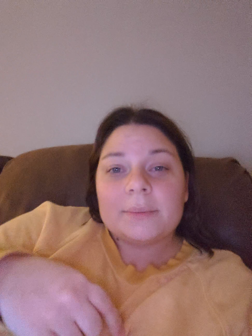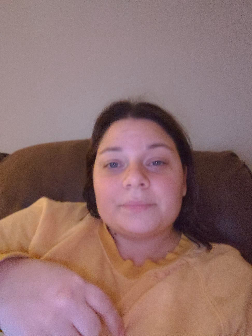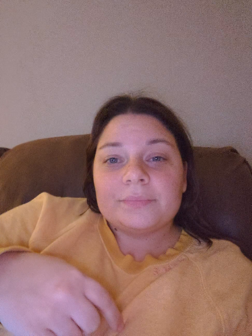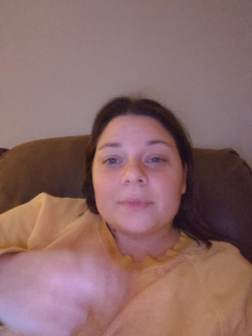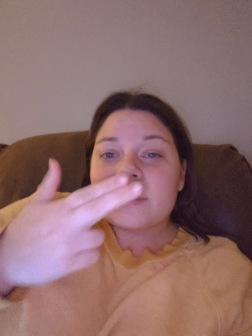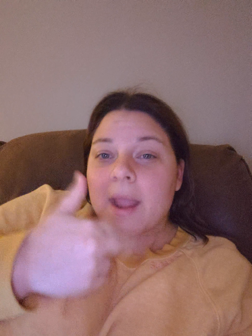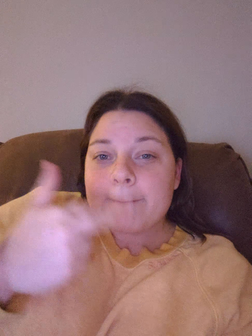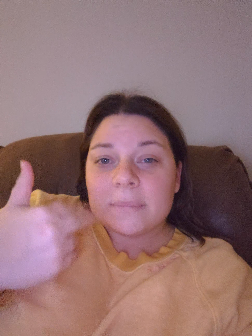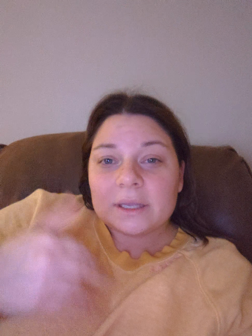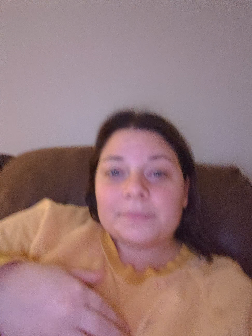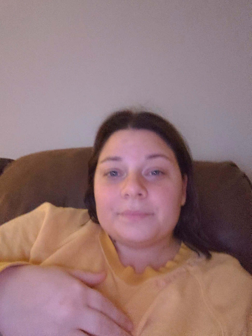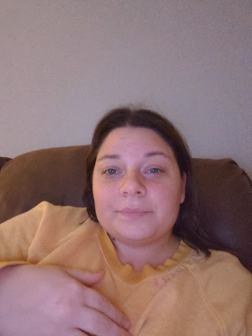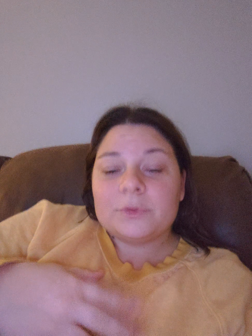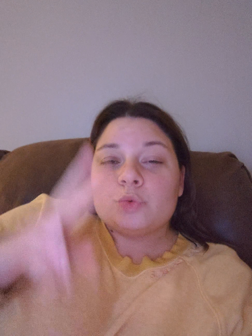napkin